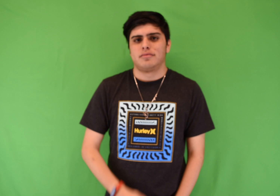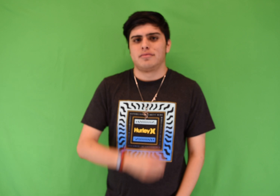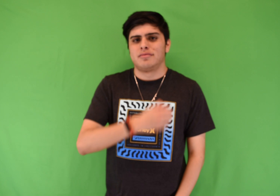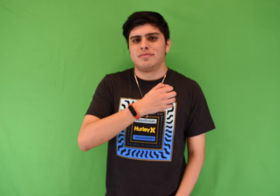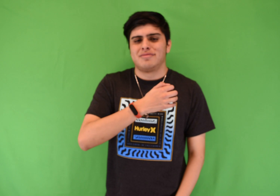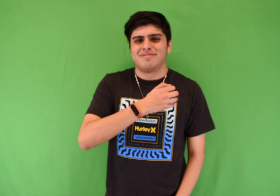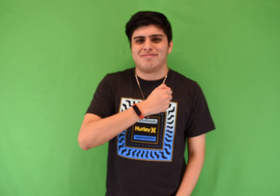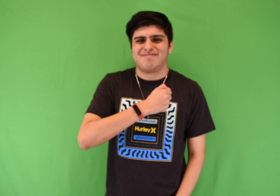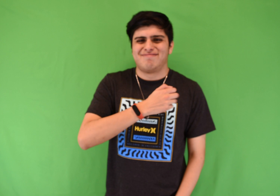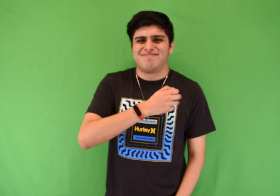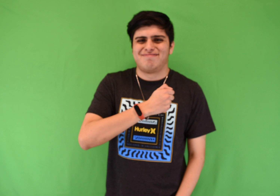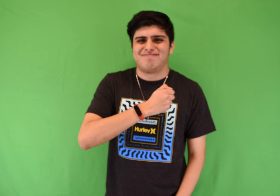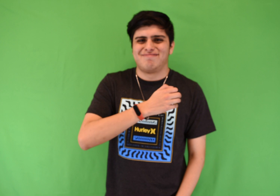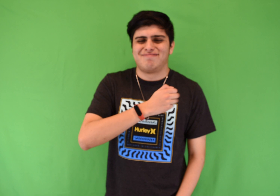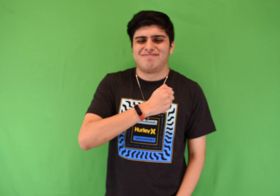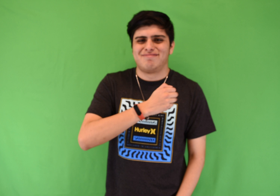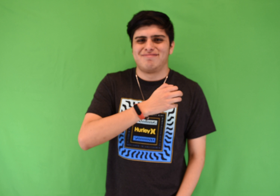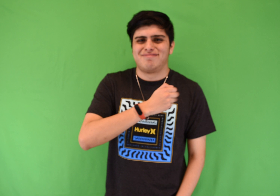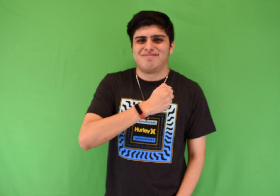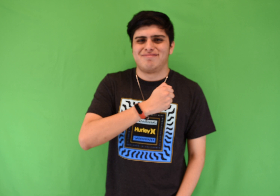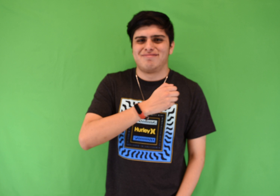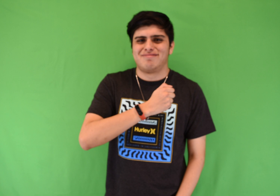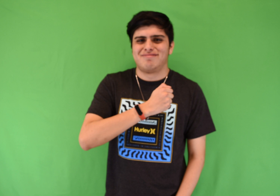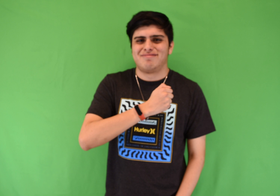palpitación